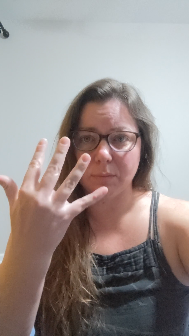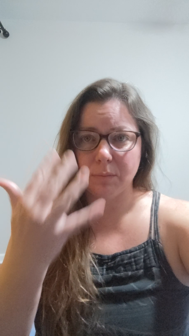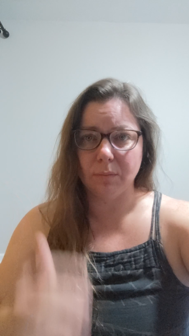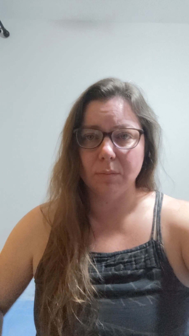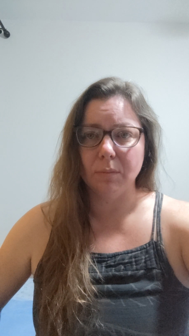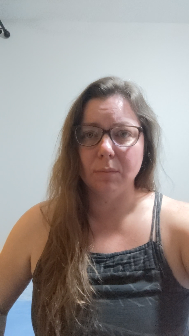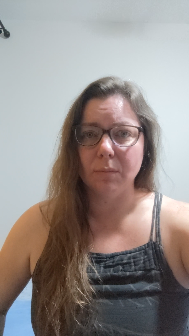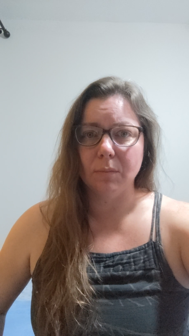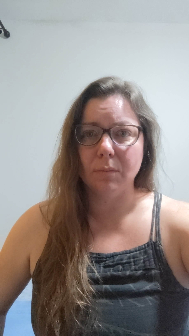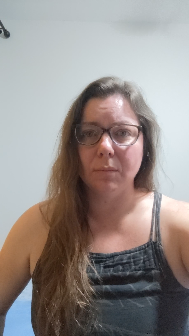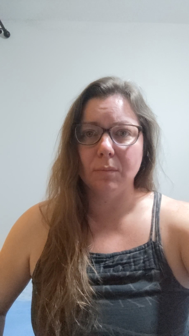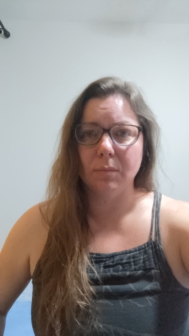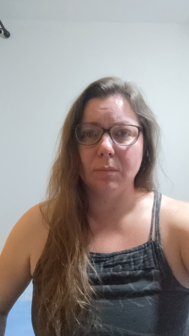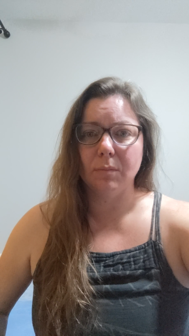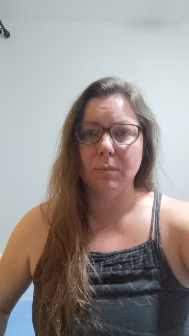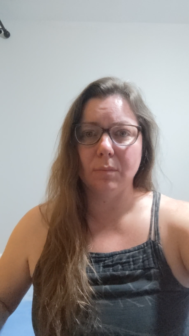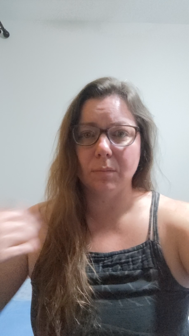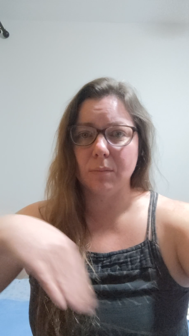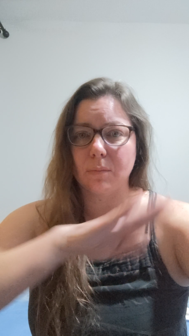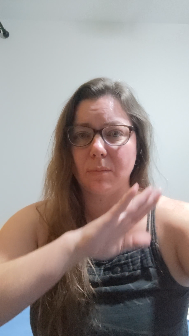scarf